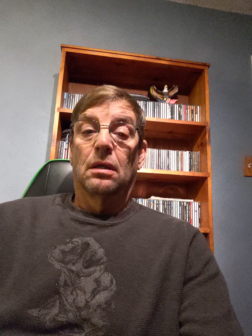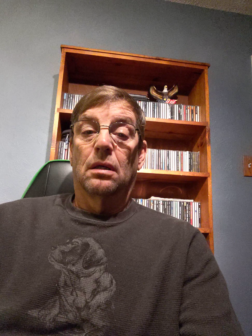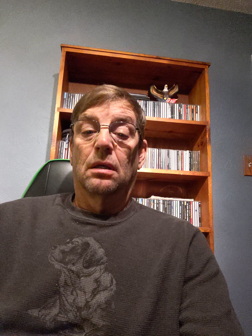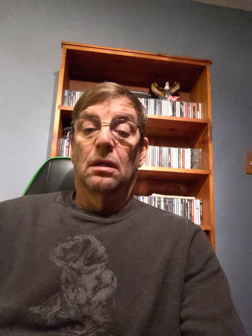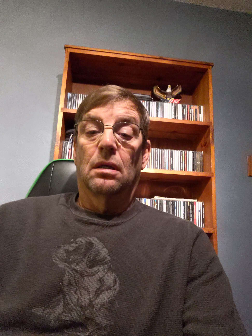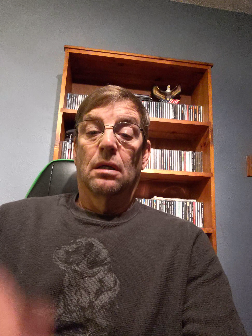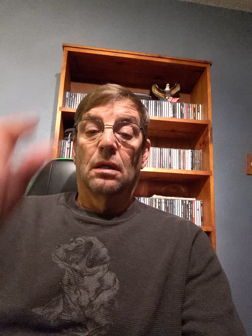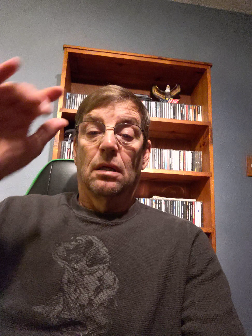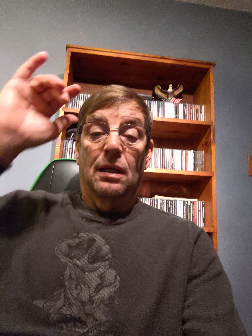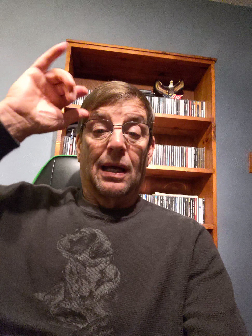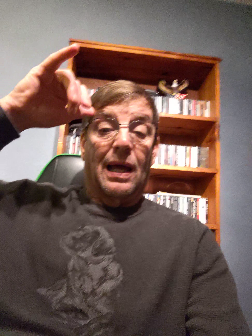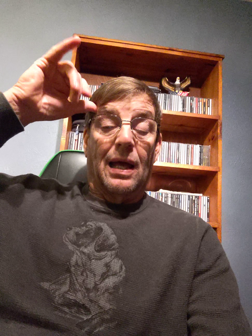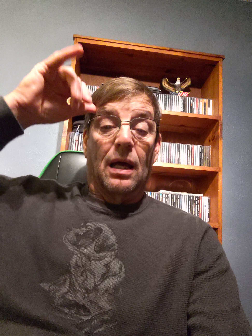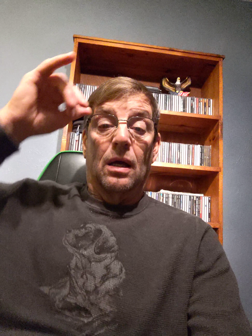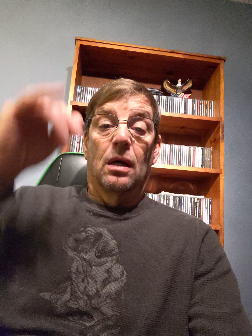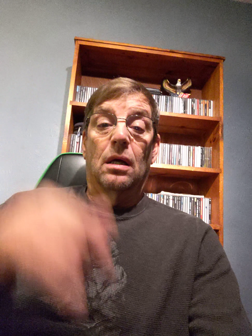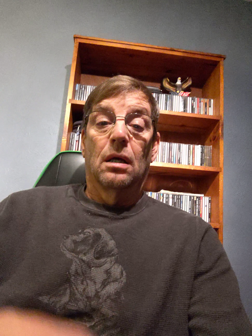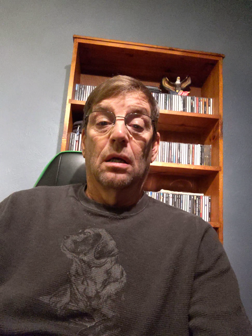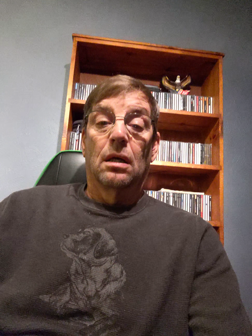cow